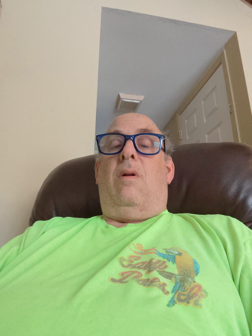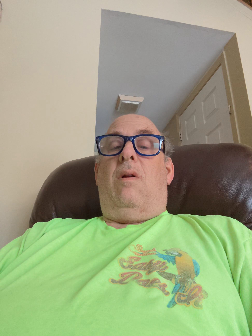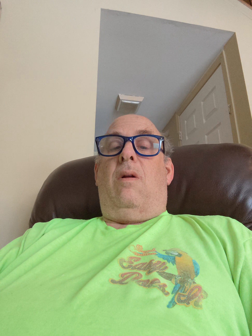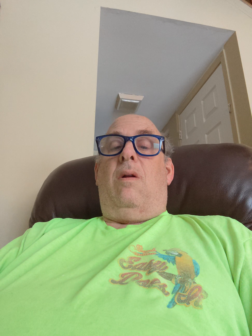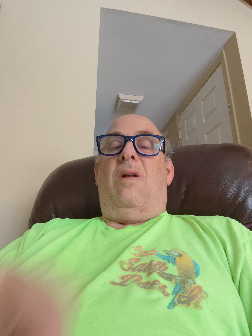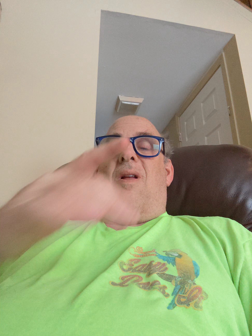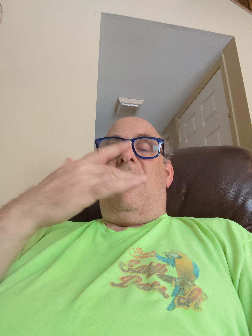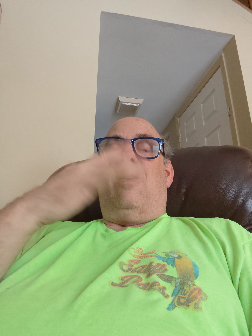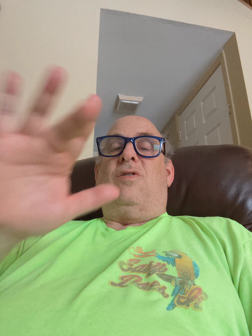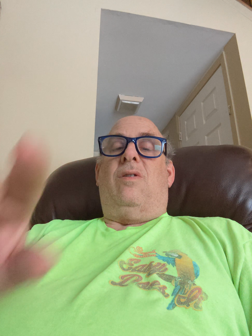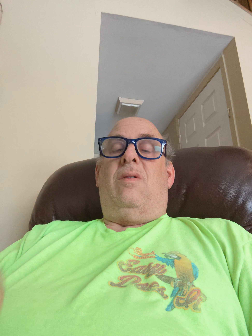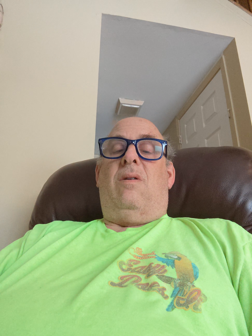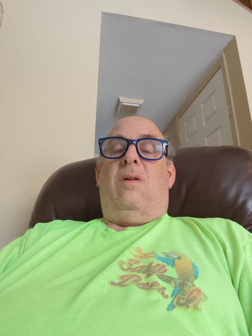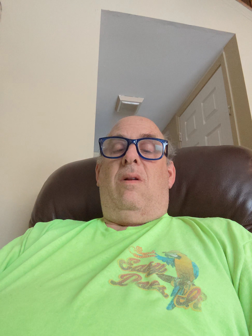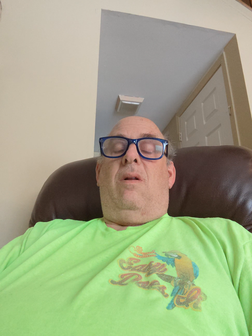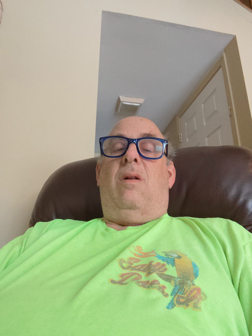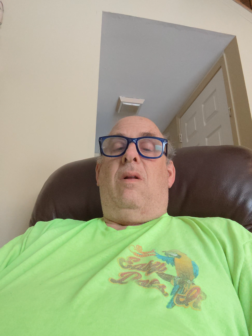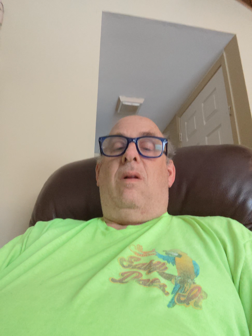hot